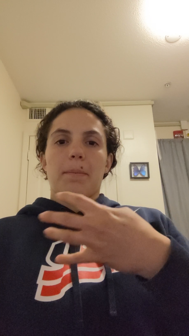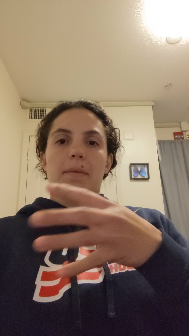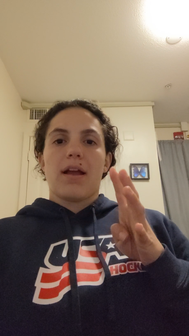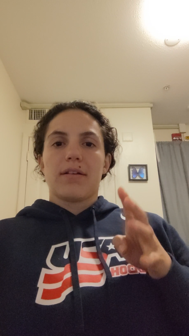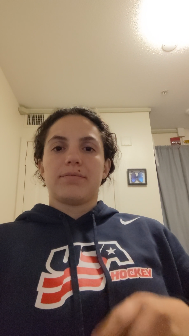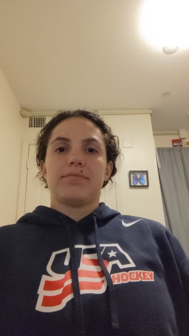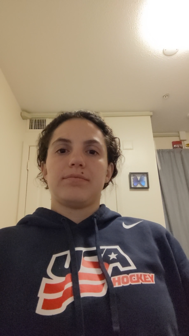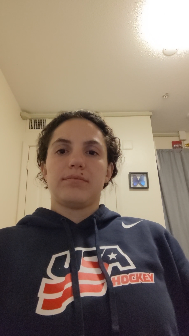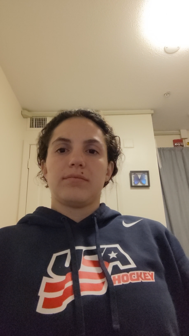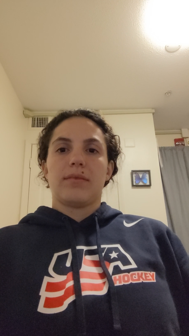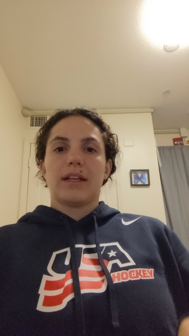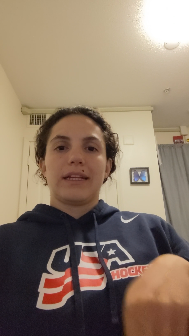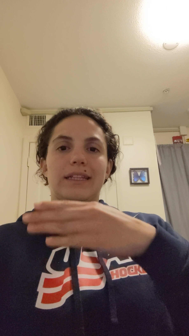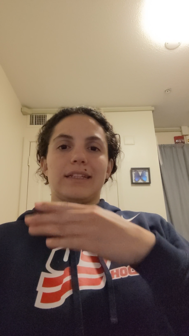kick